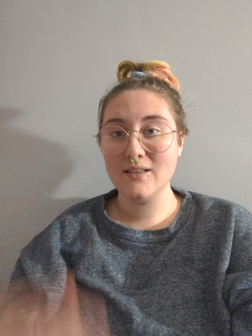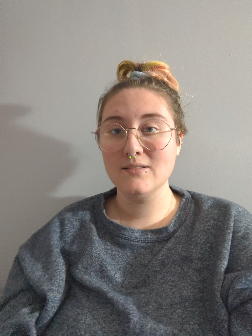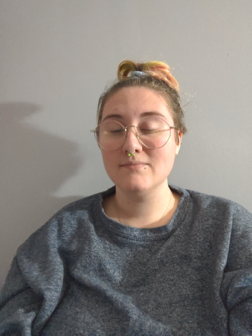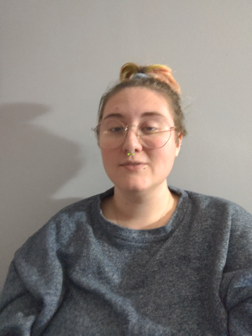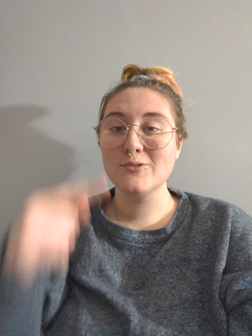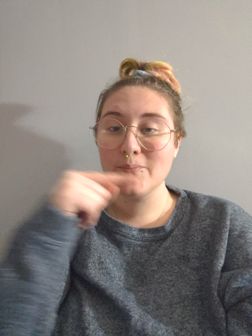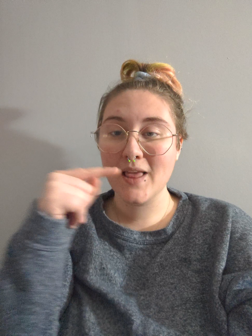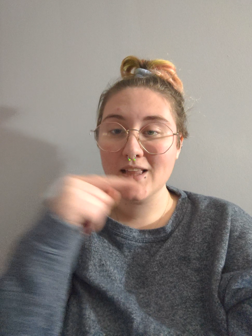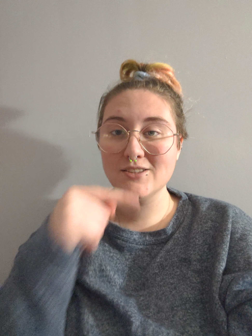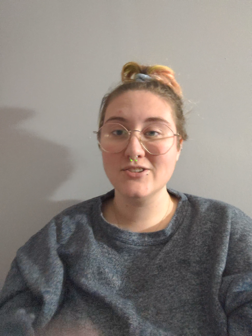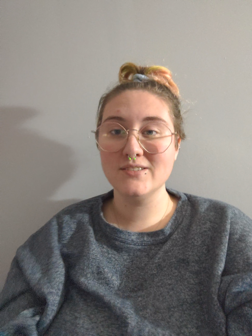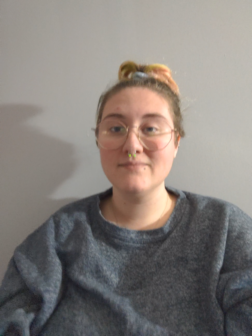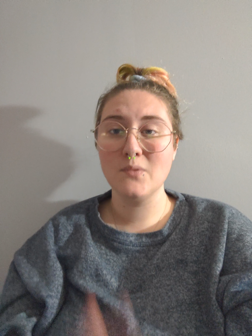toothbrush